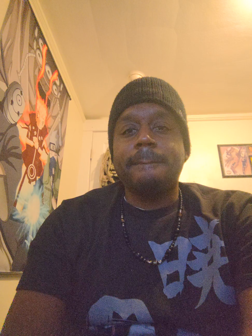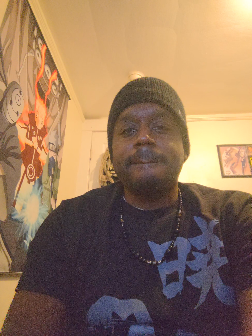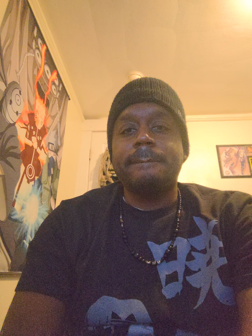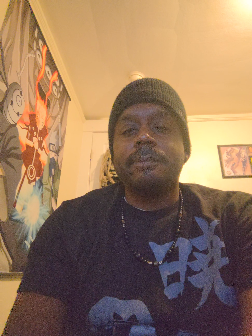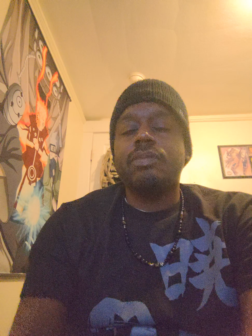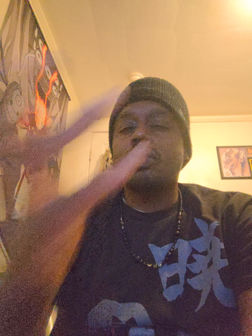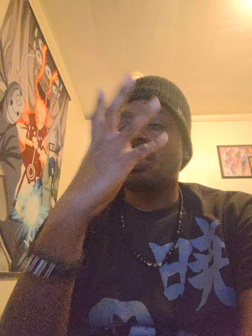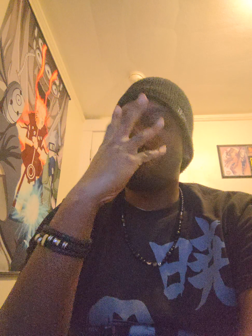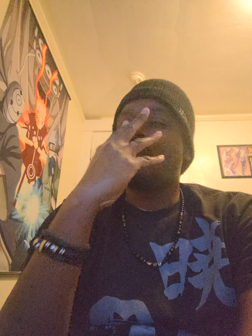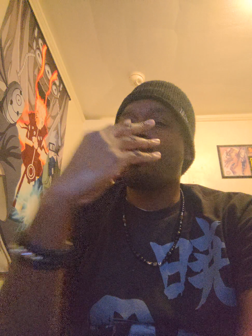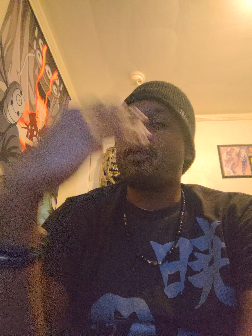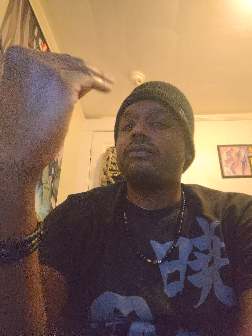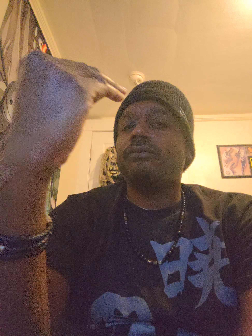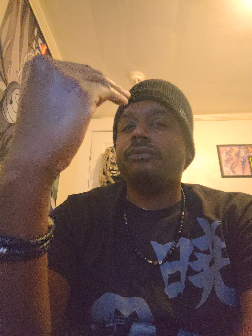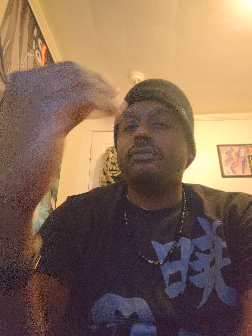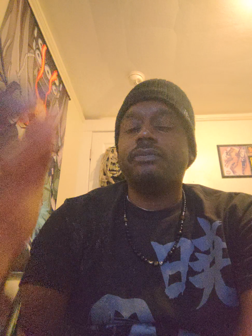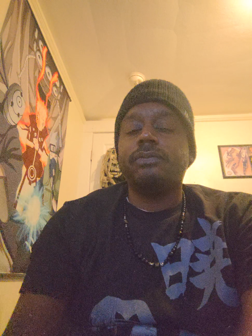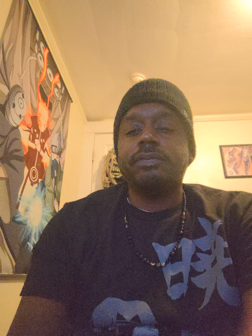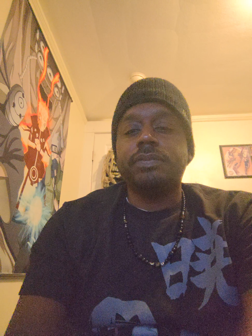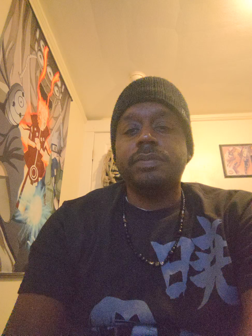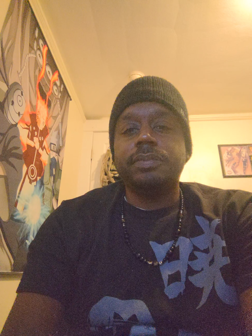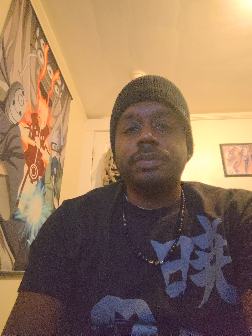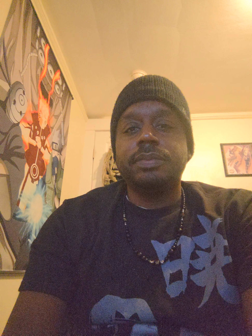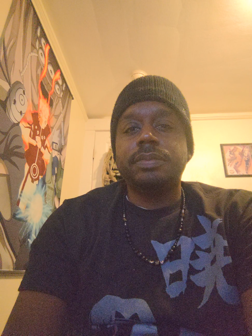wolf